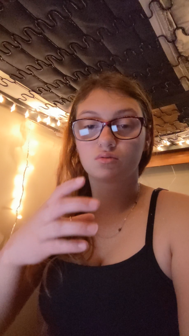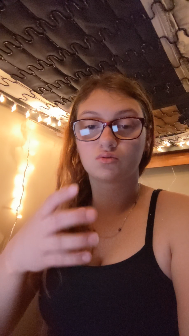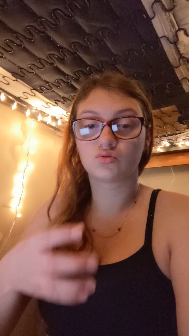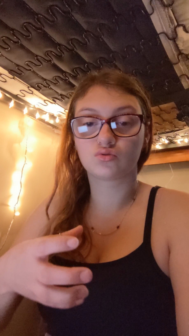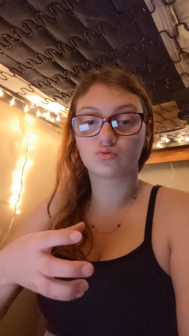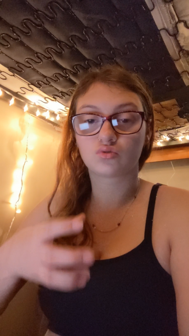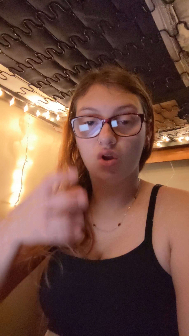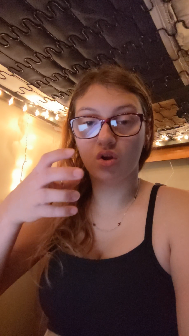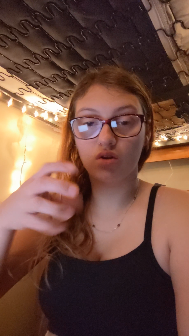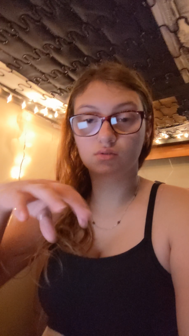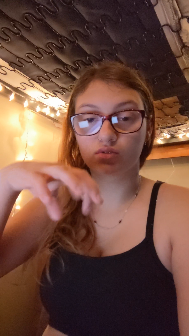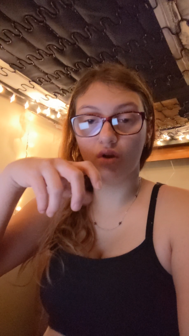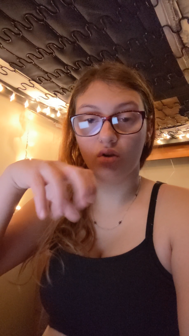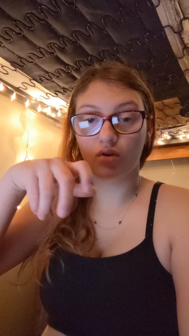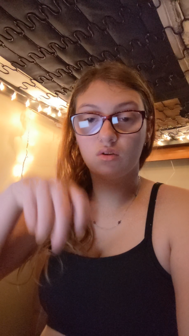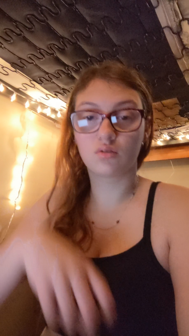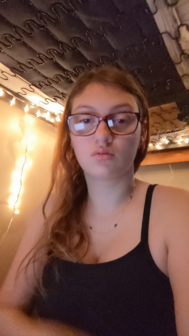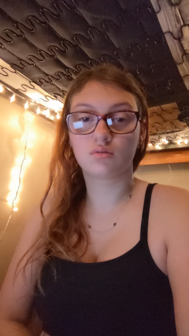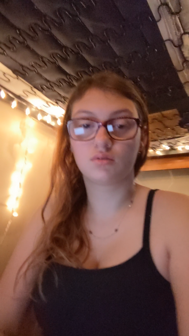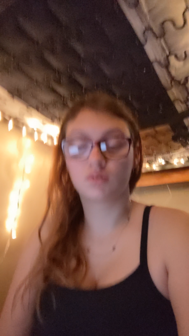jar